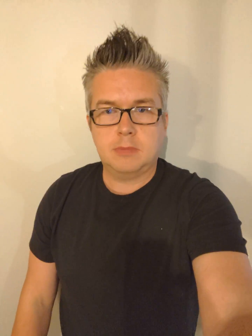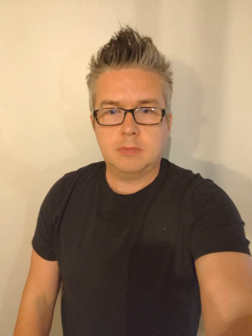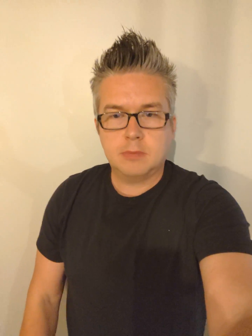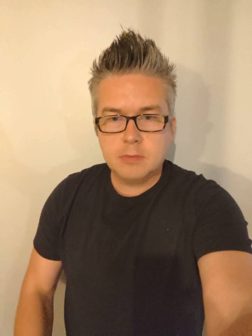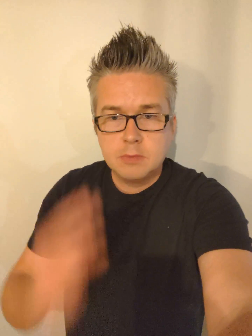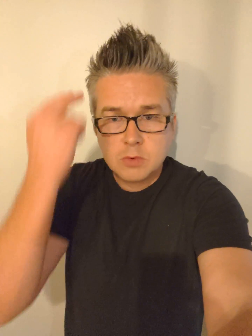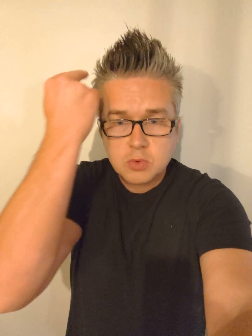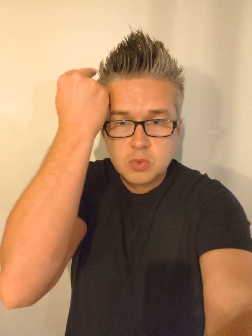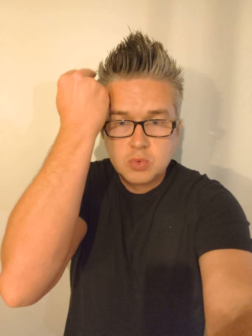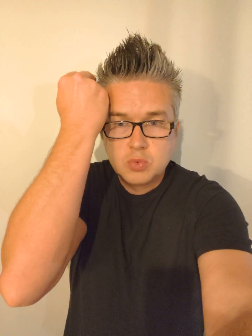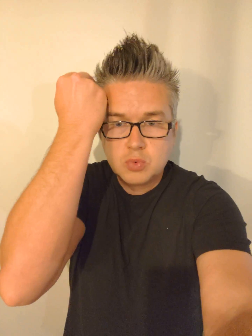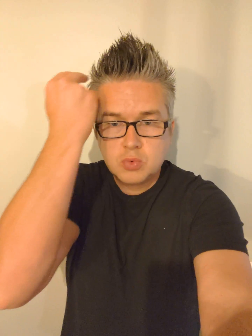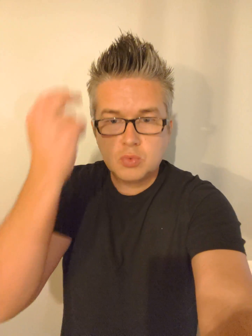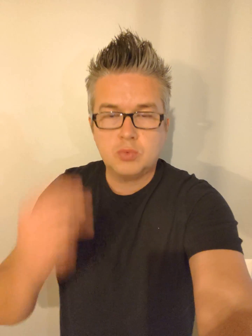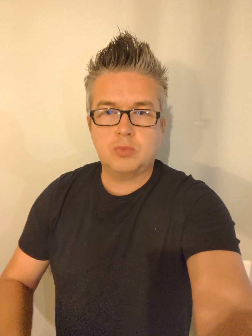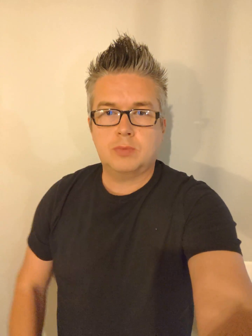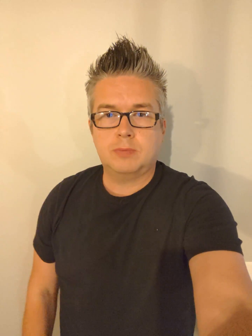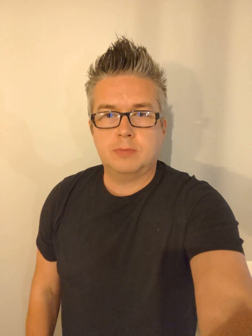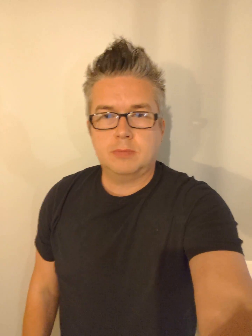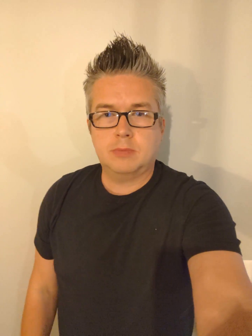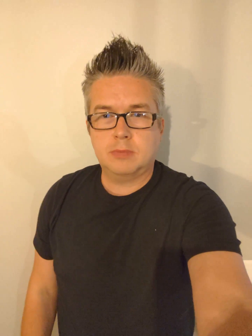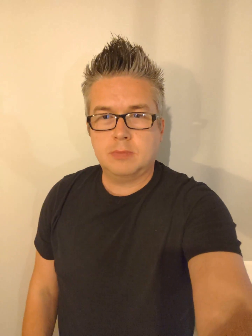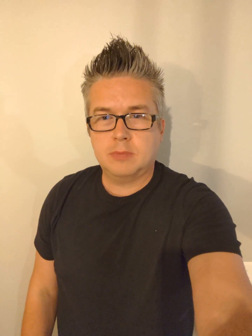bunny